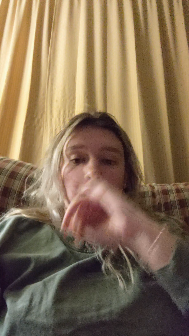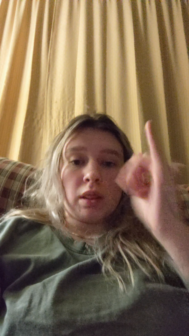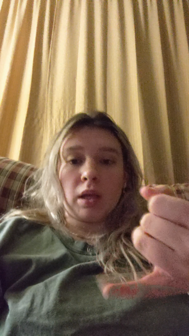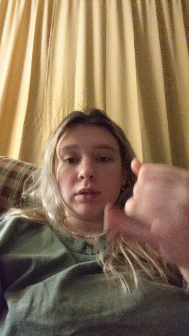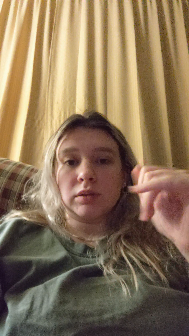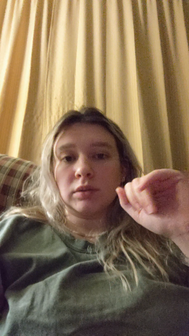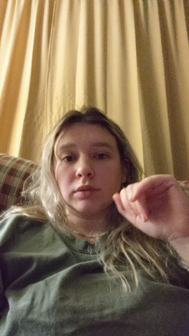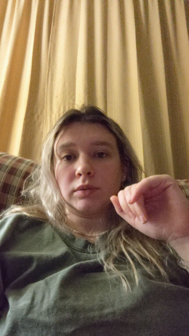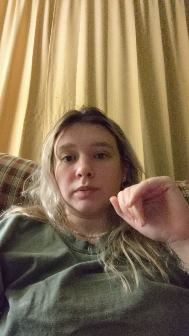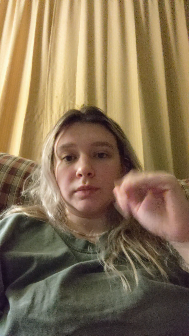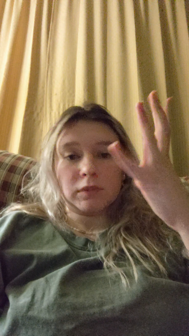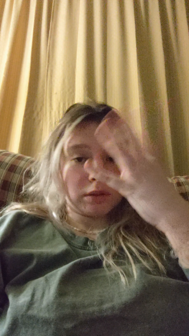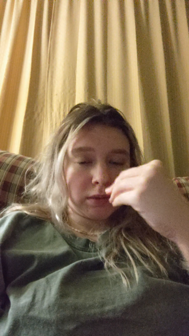asleep